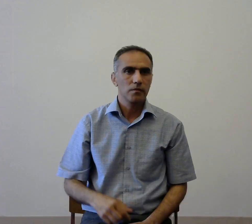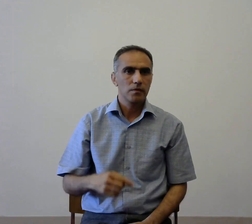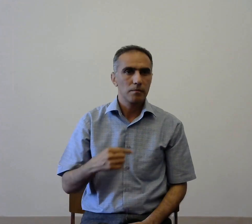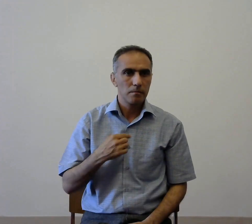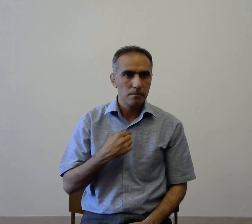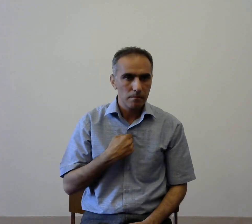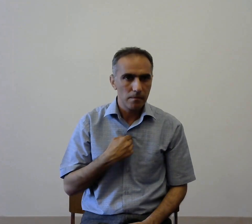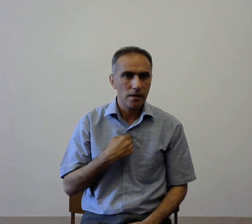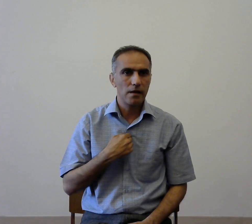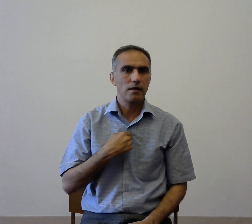mən